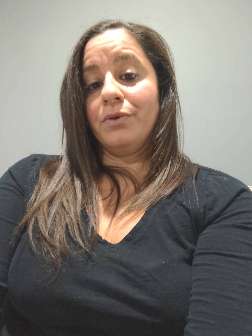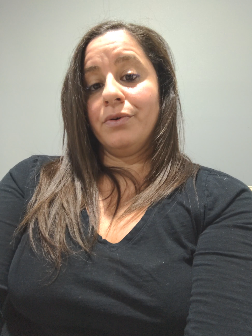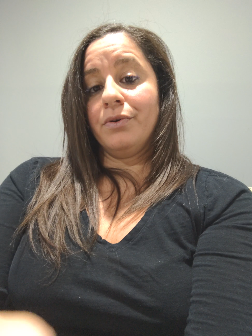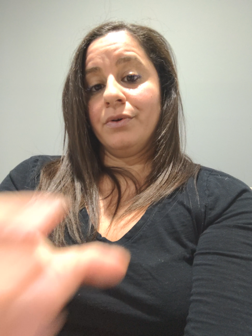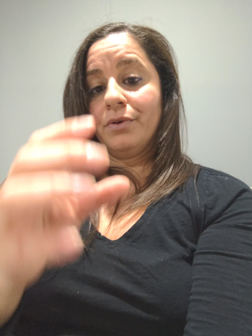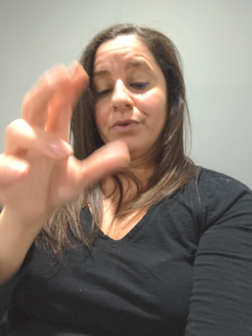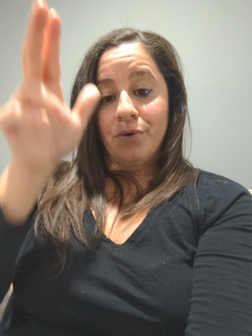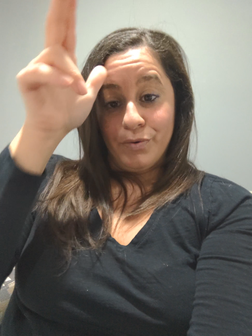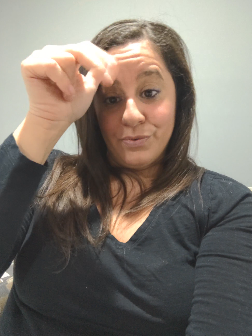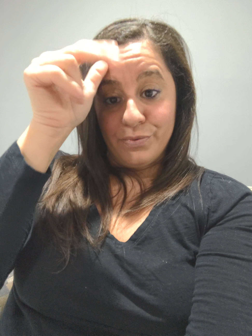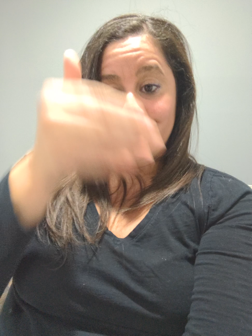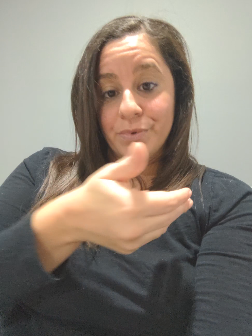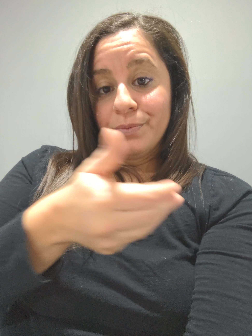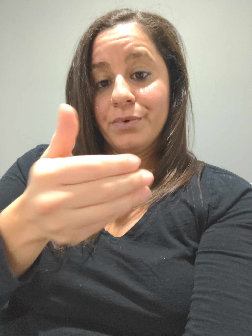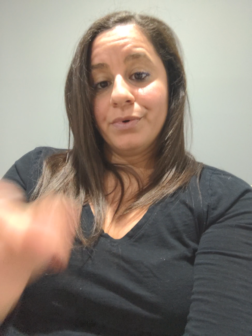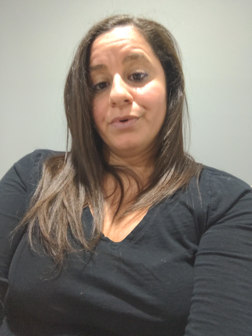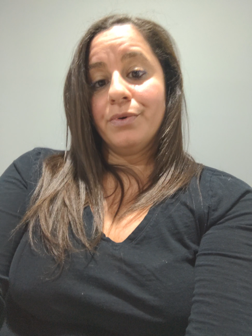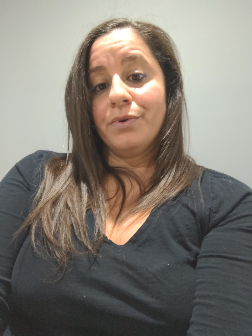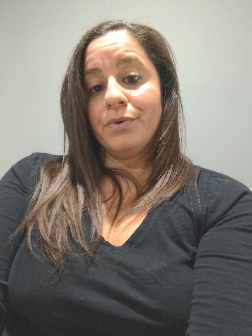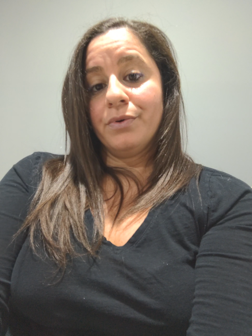donkey